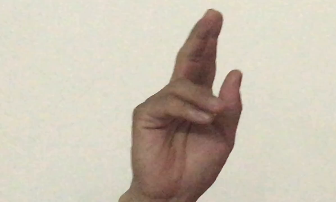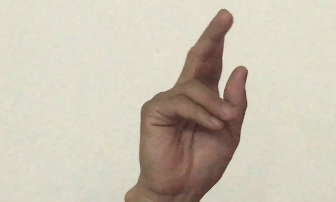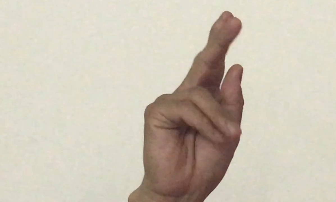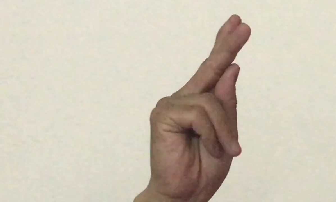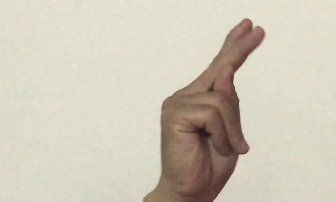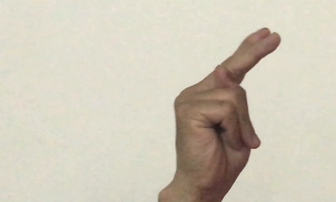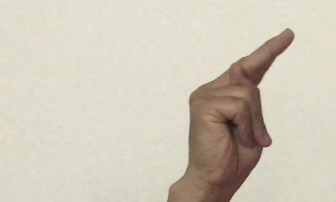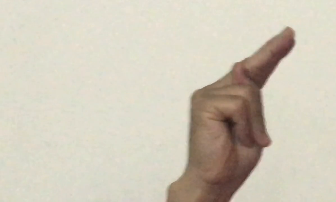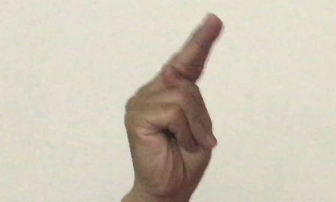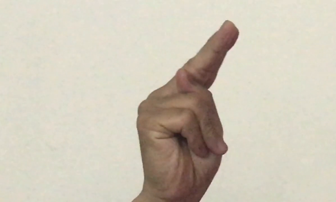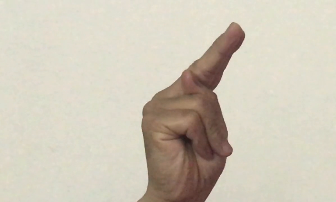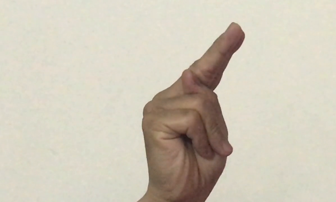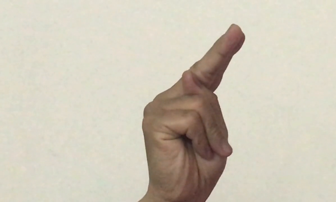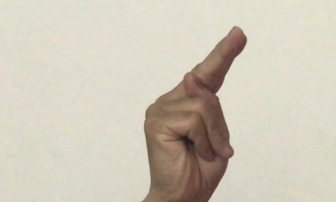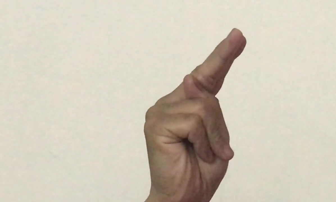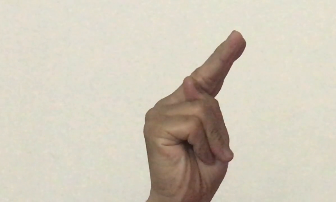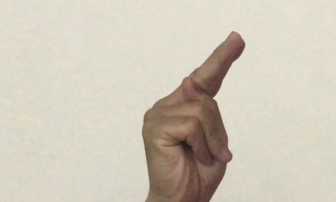थ